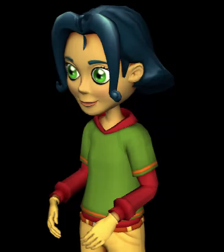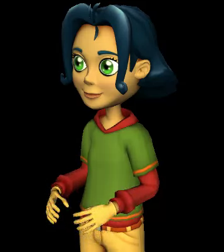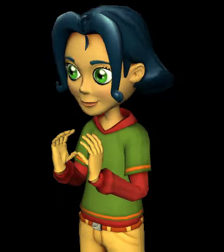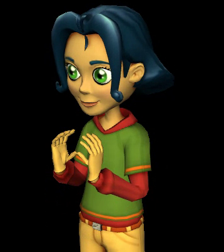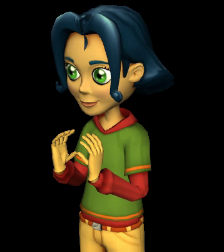عالِم